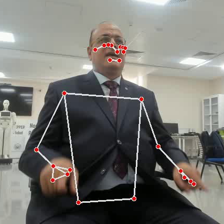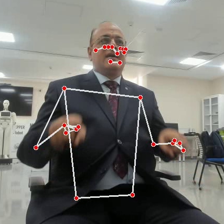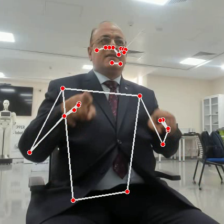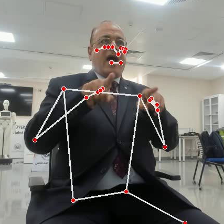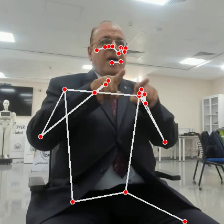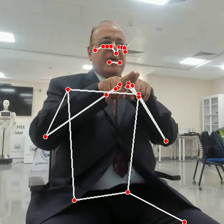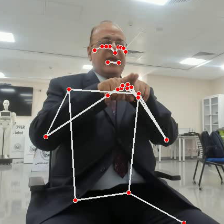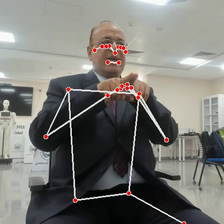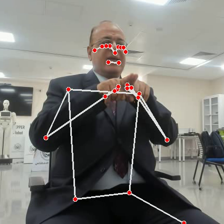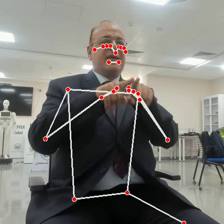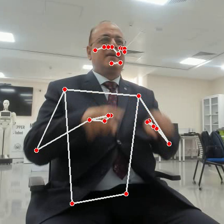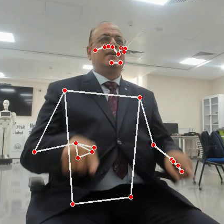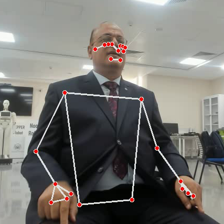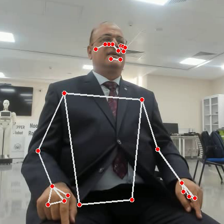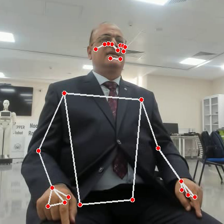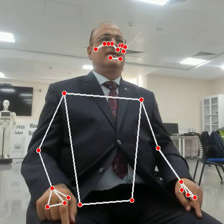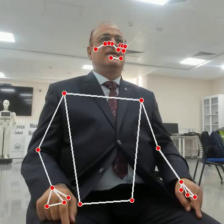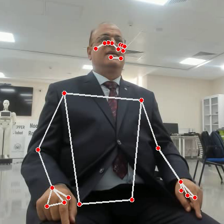sahby